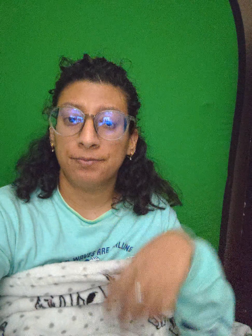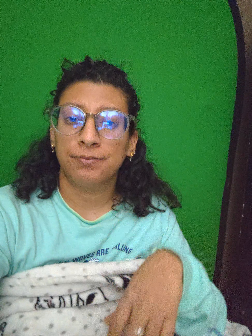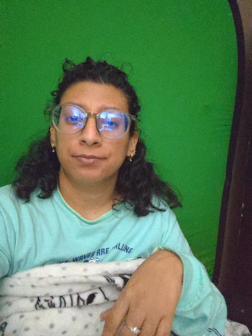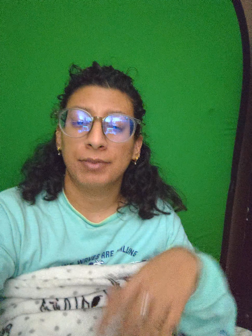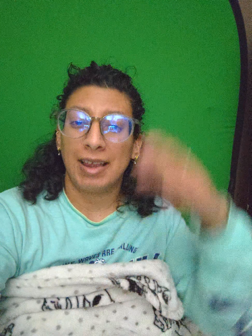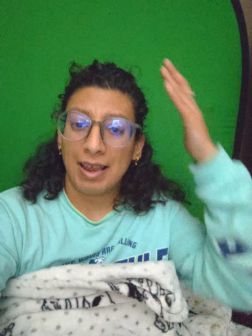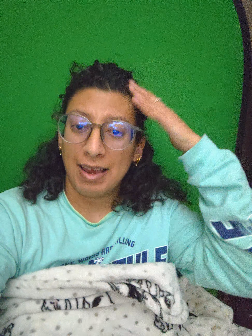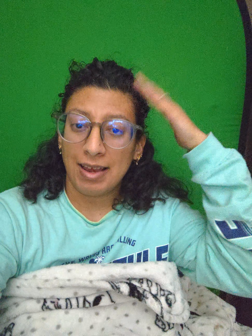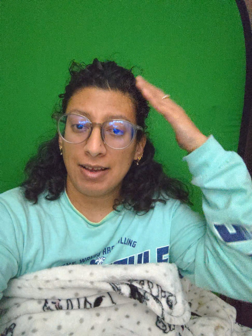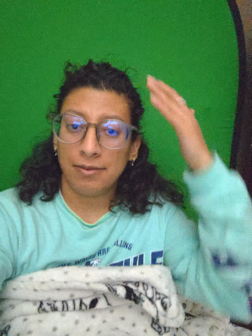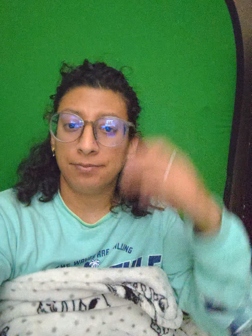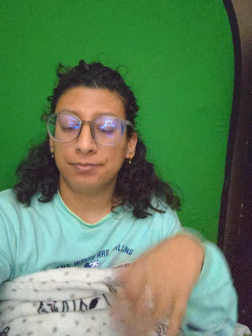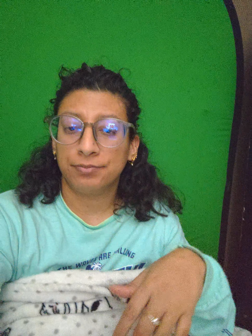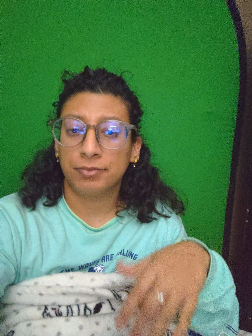hat